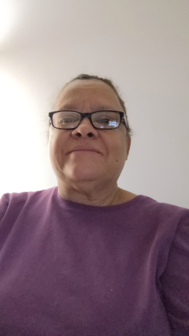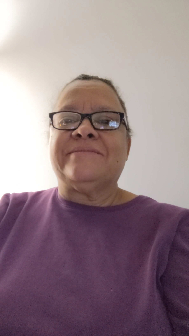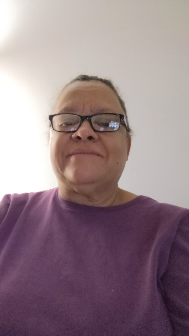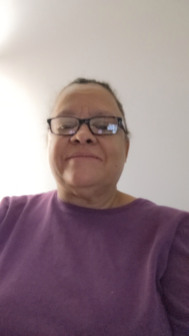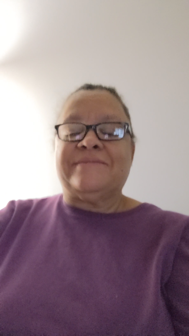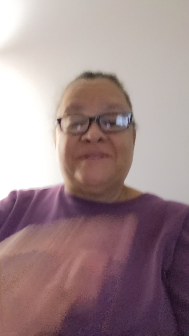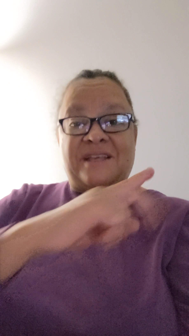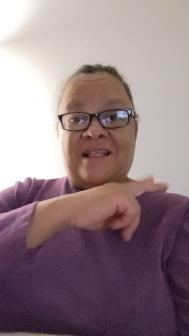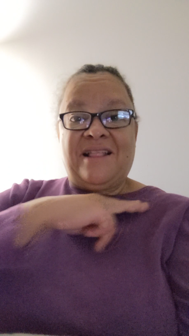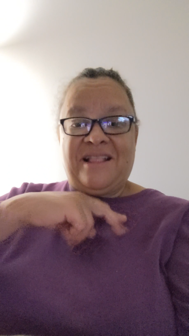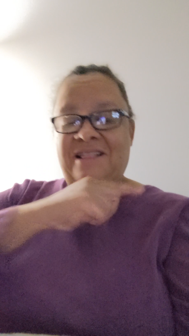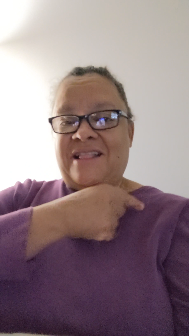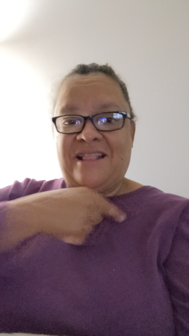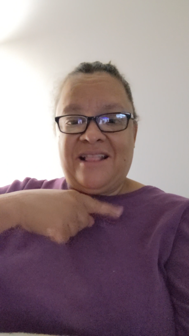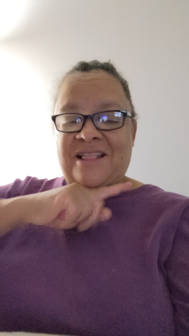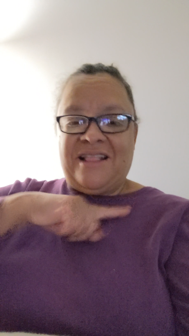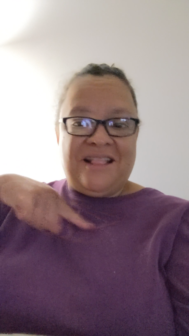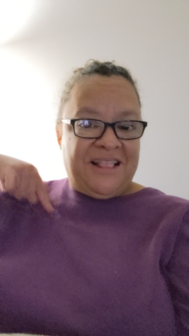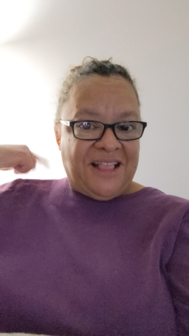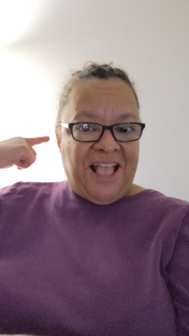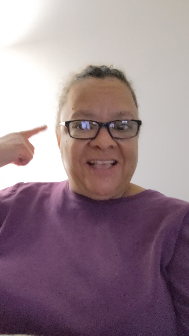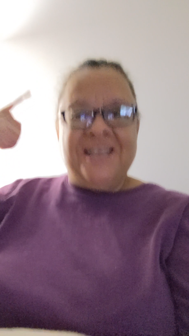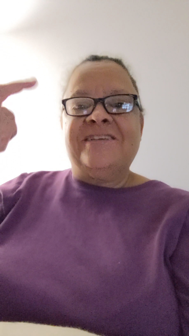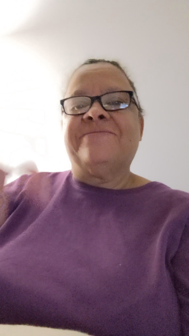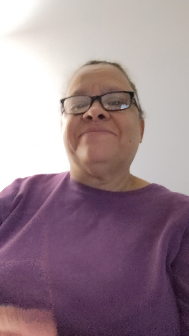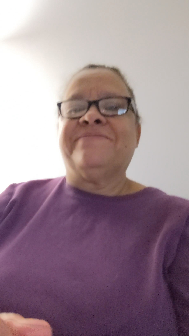necklace